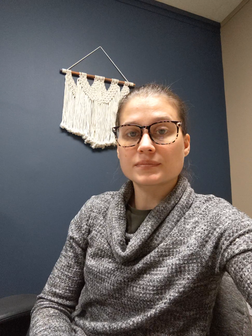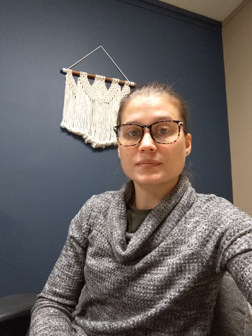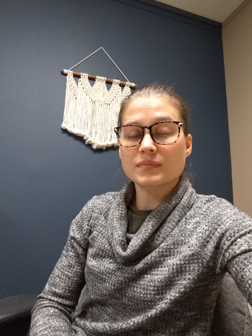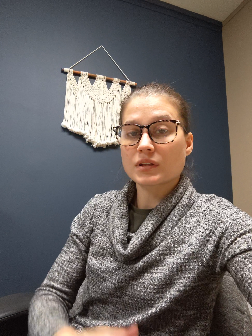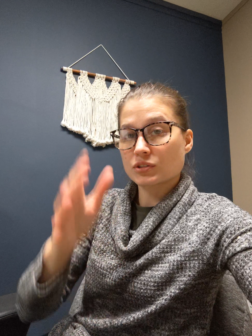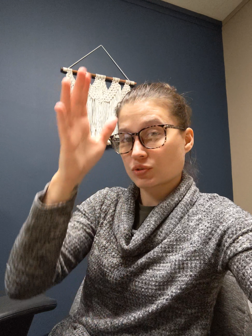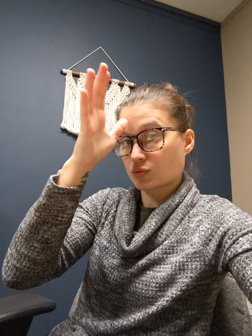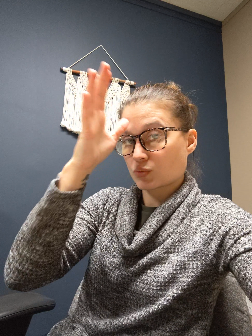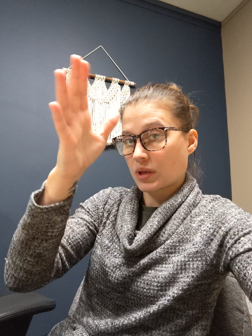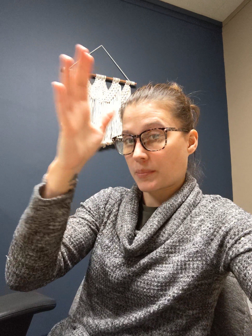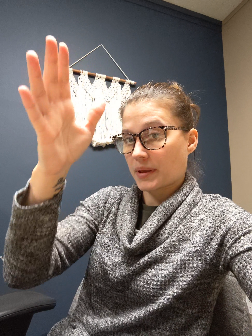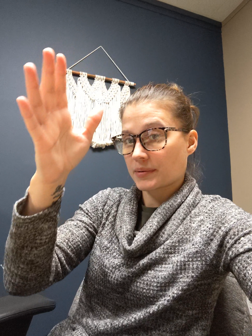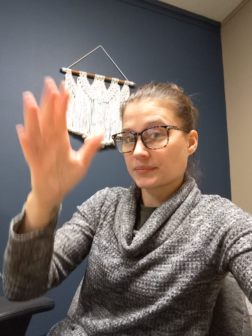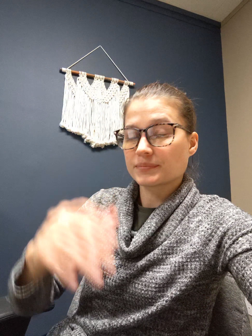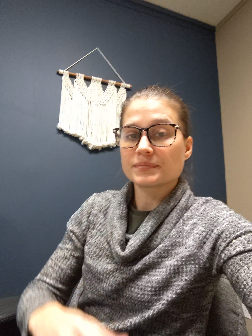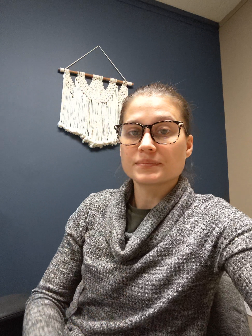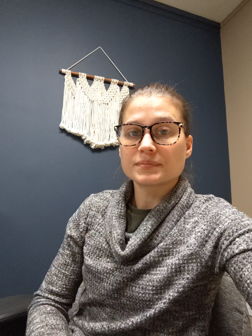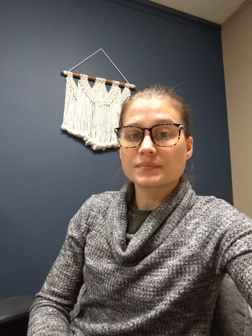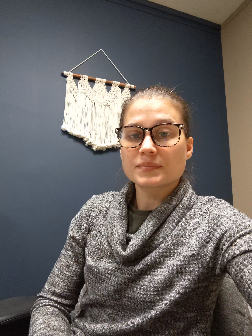grandpa